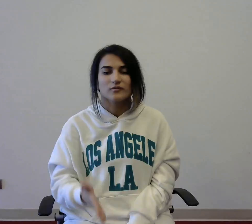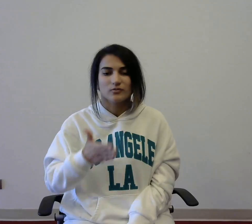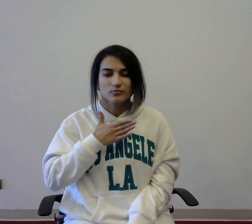mən